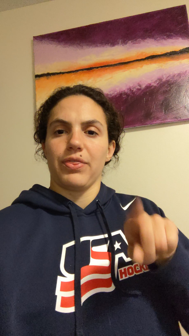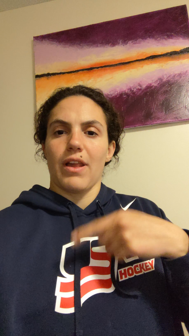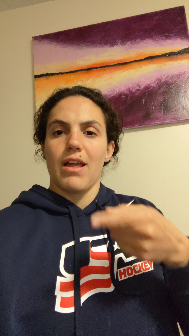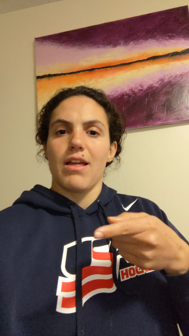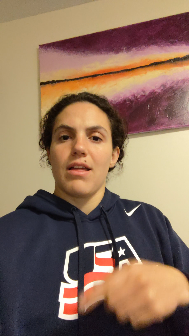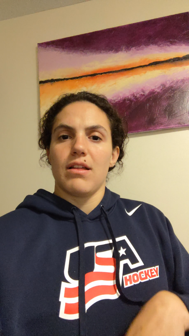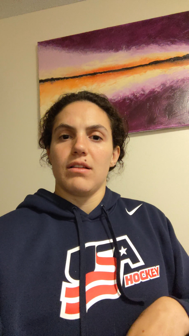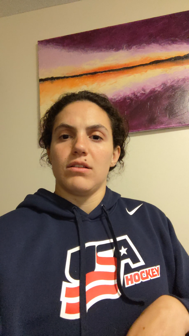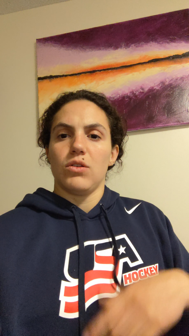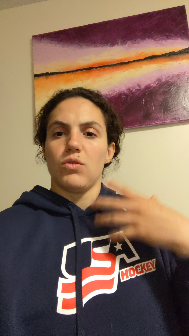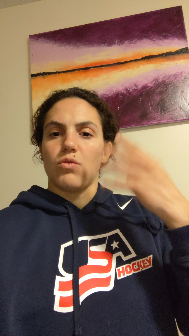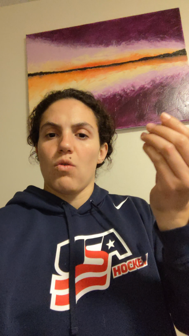going to